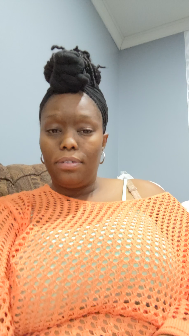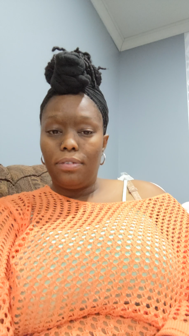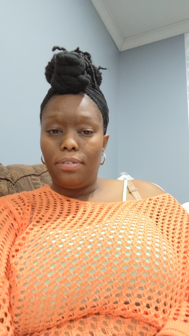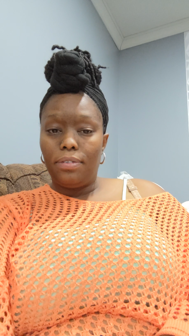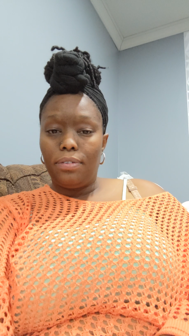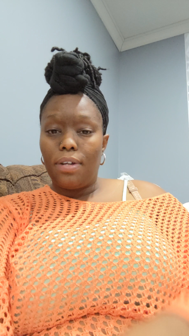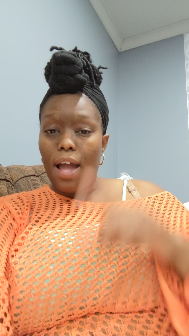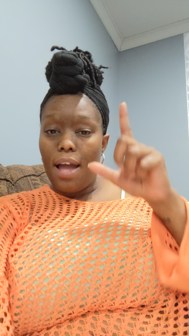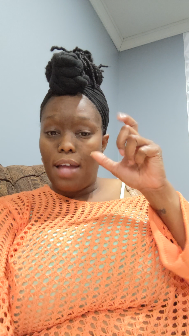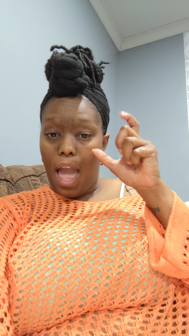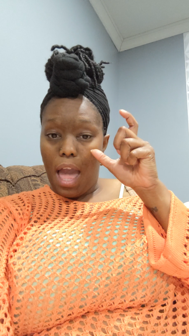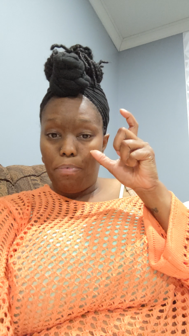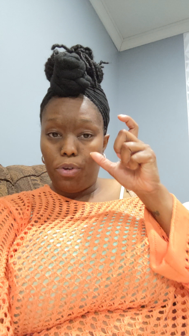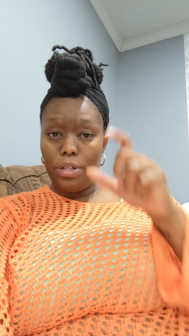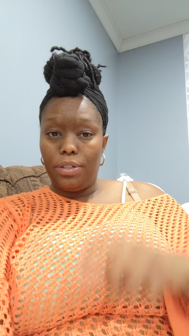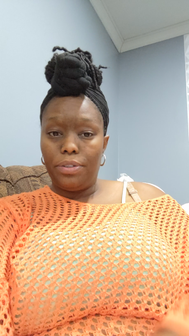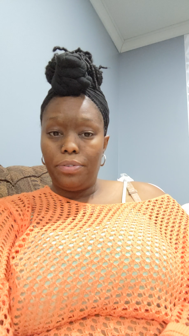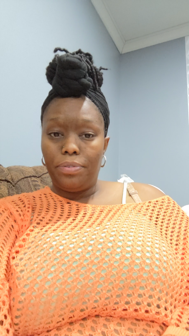camera